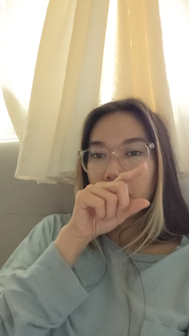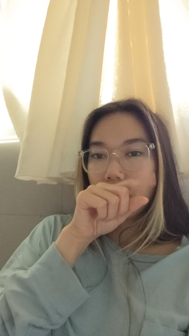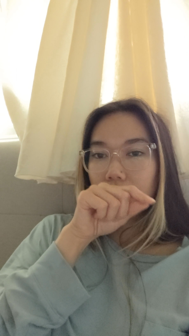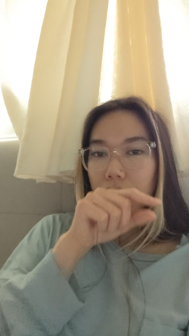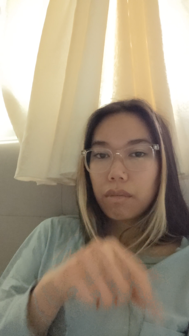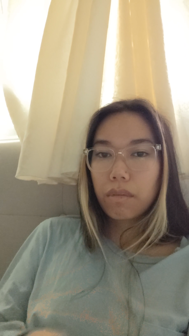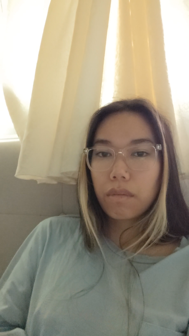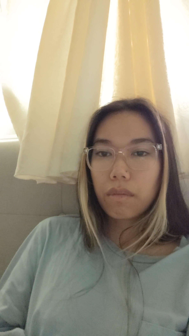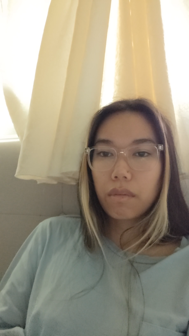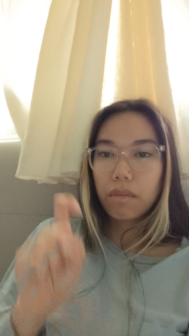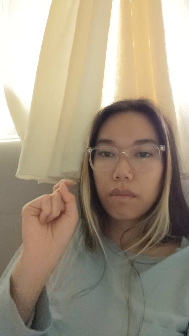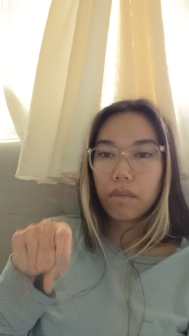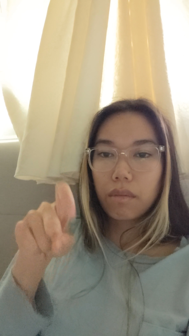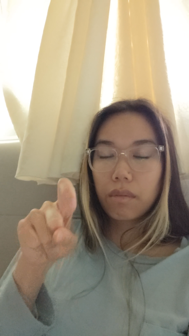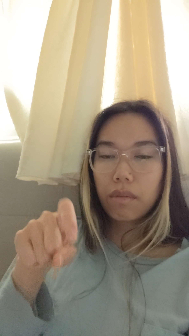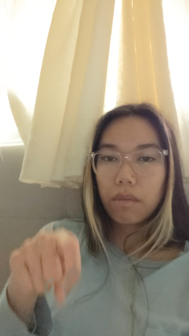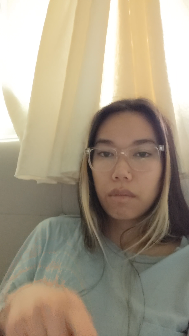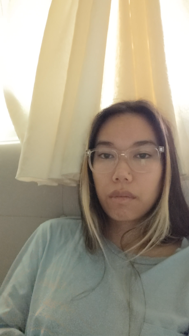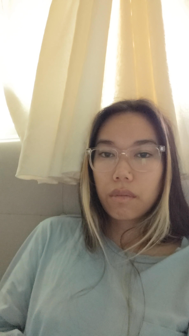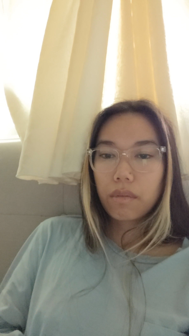should